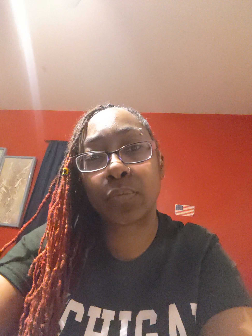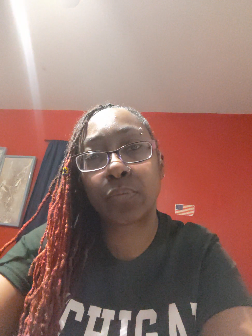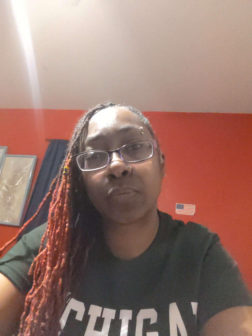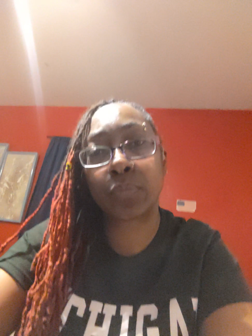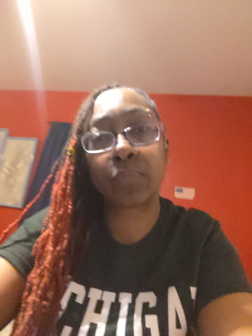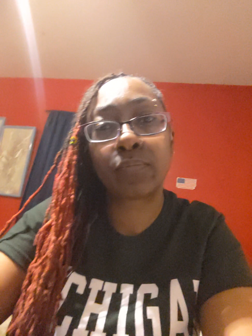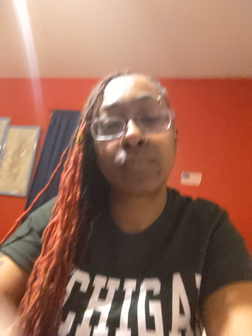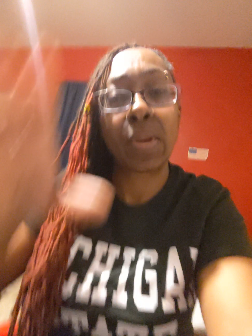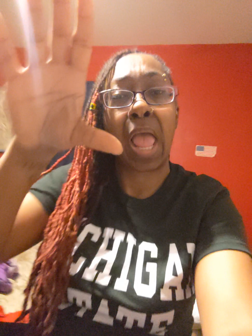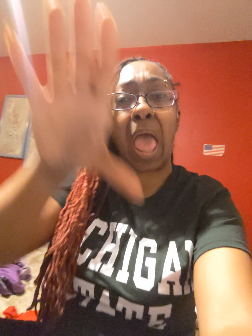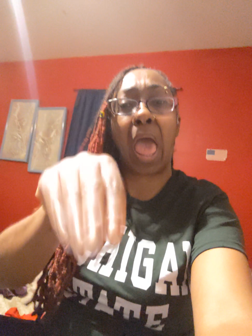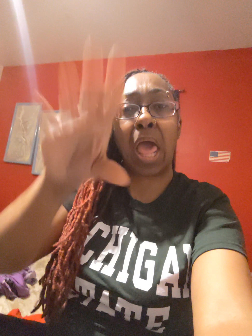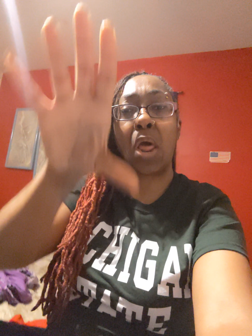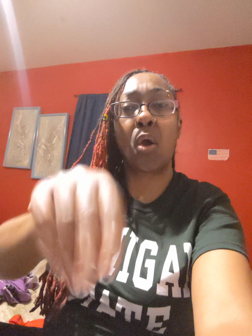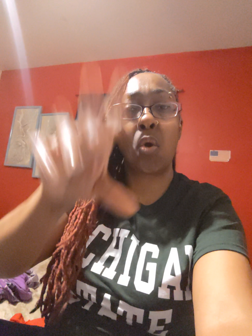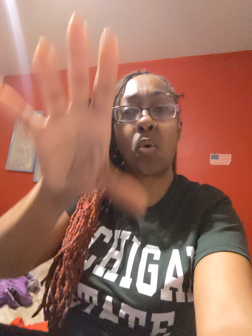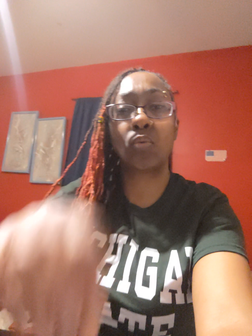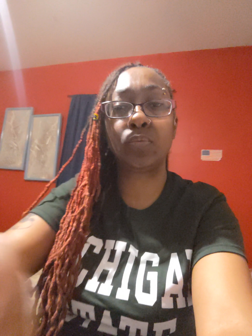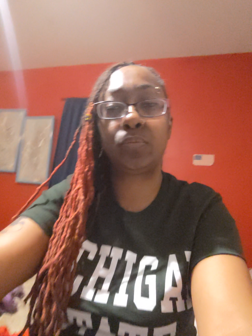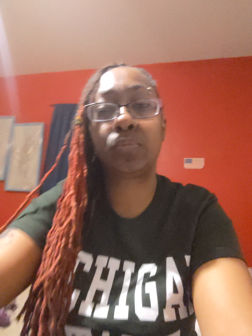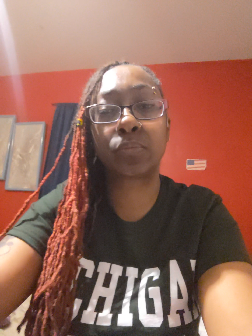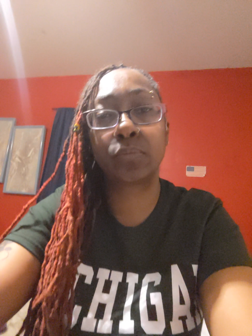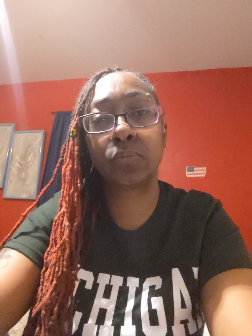alligator